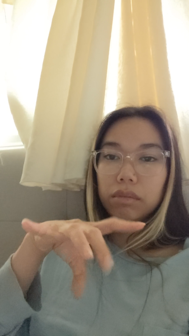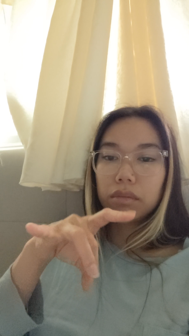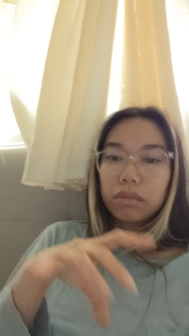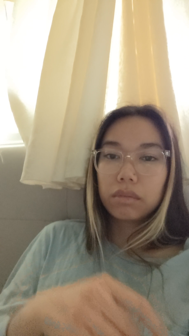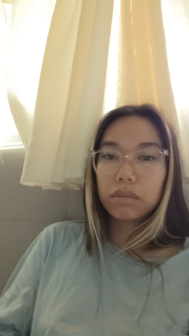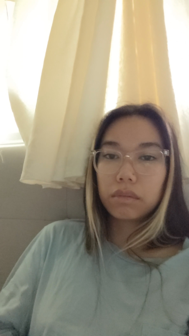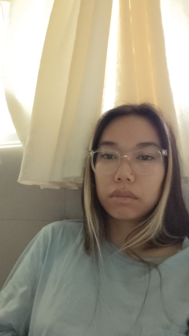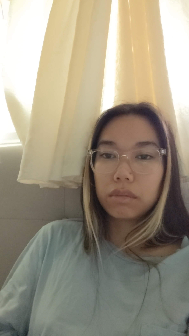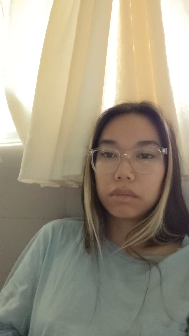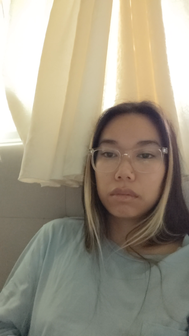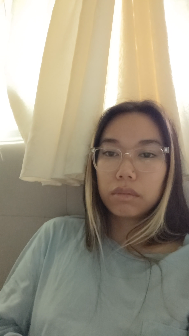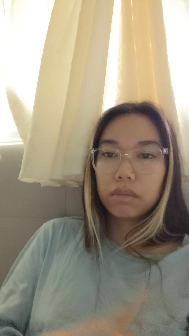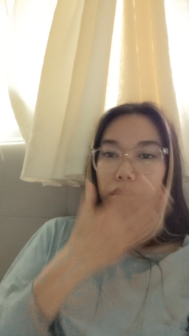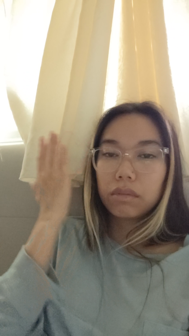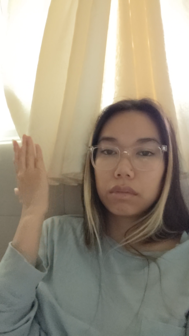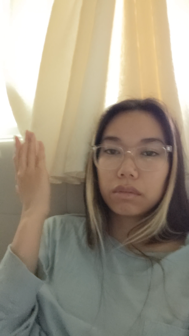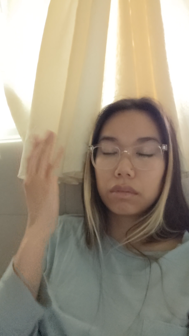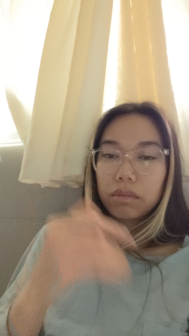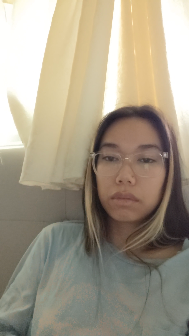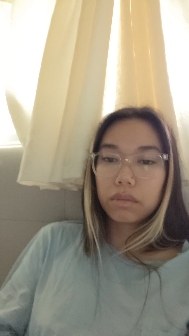all gone